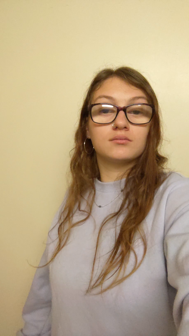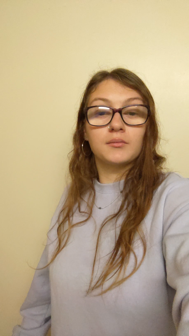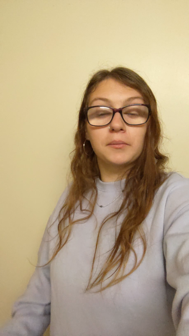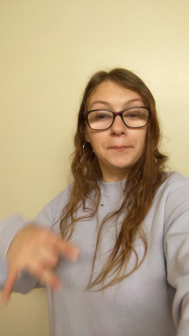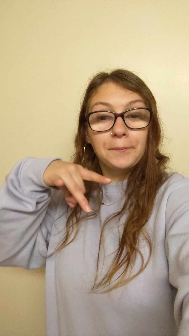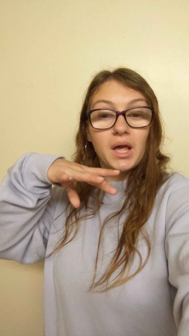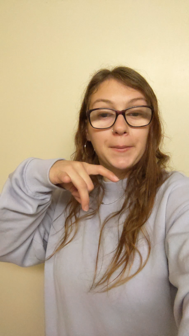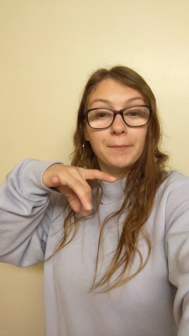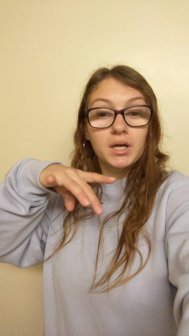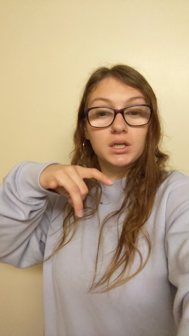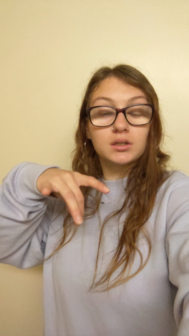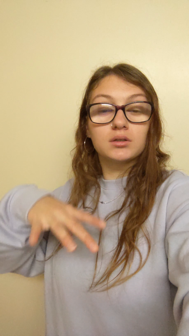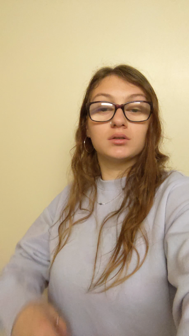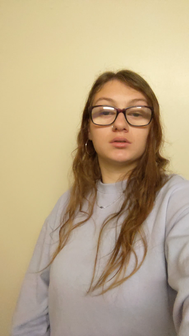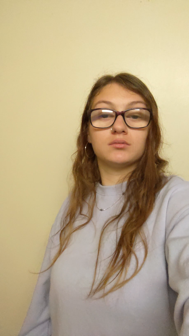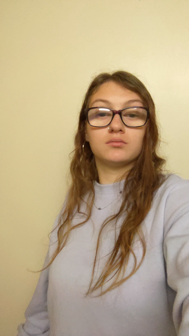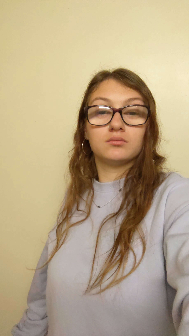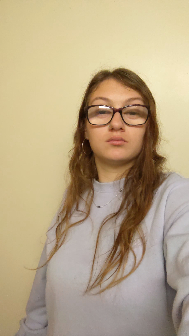pumpkin